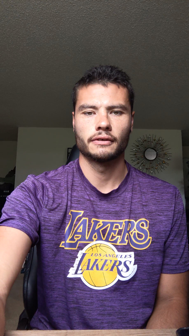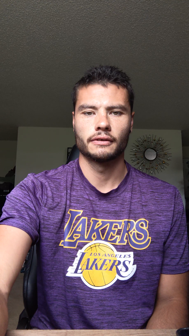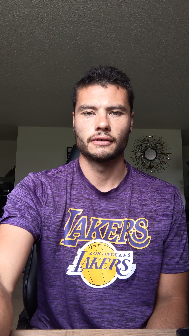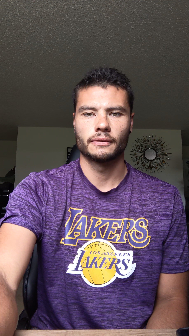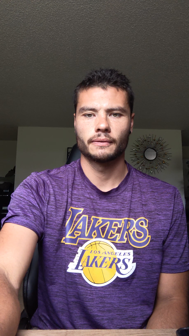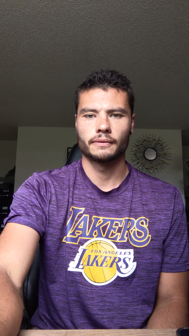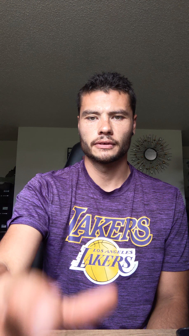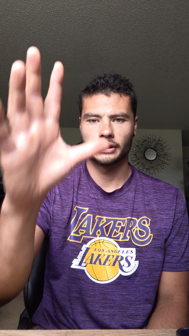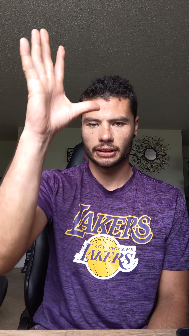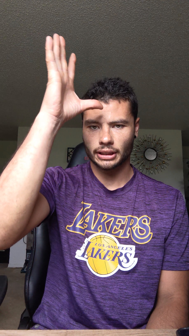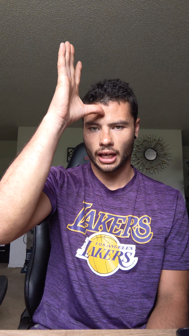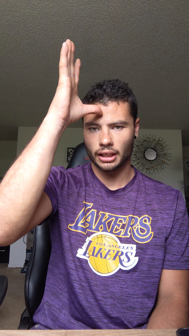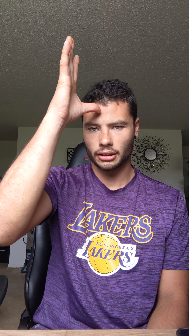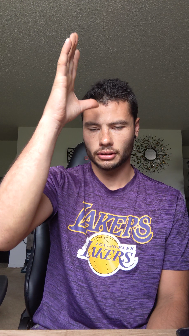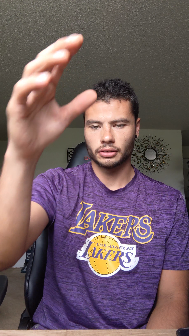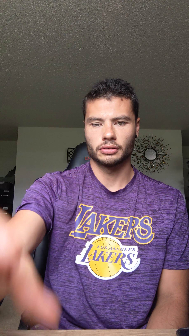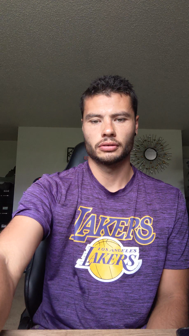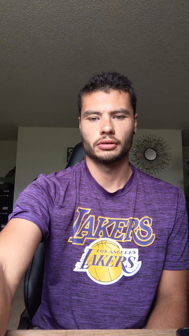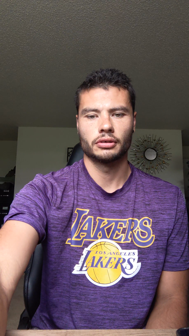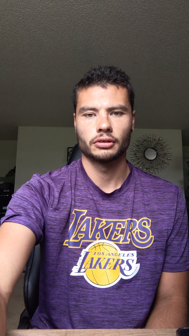daddy